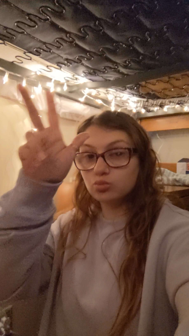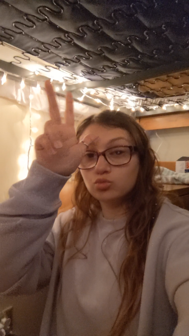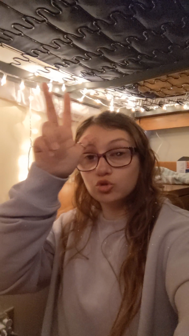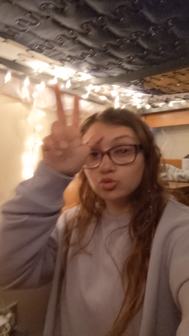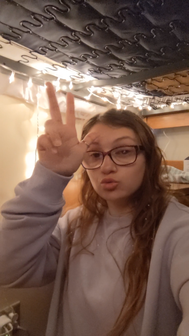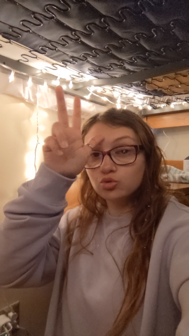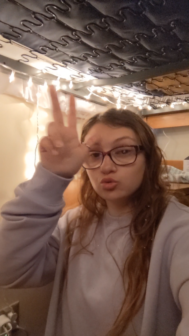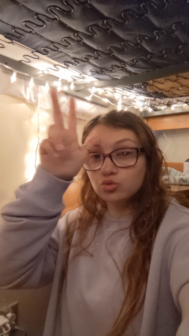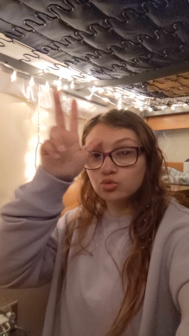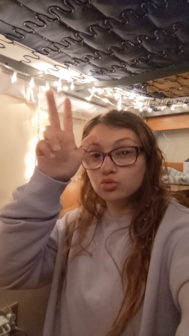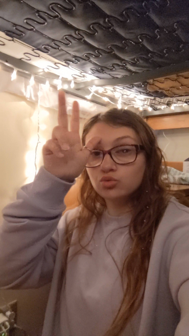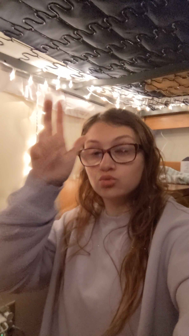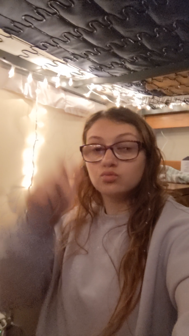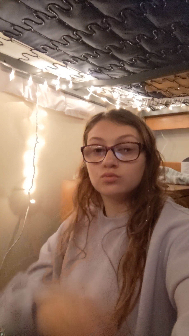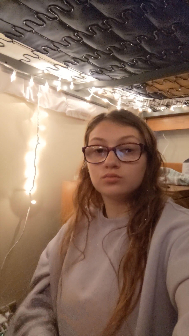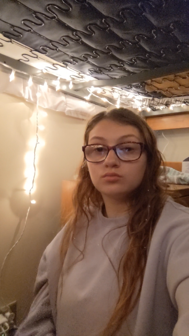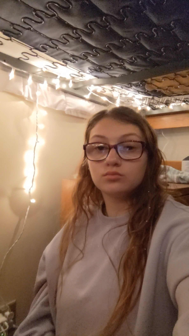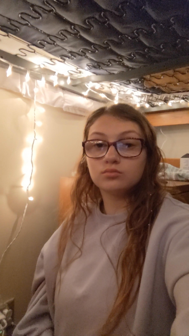rooster